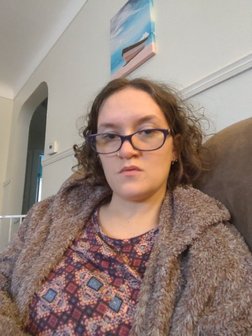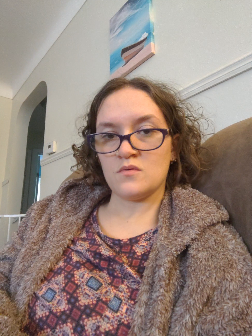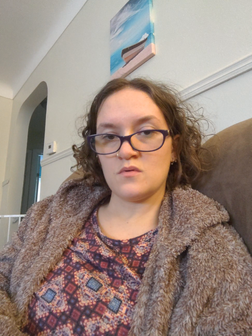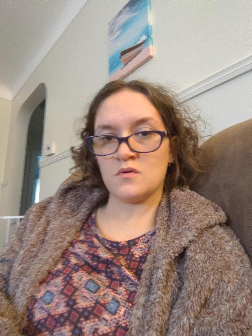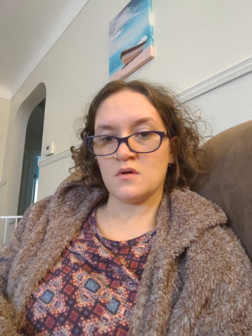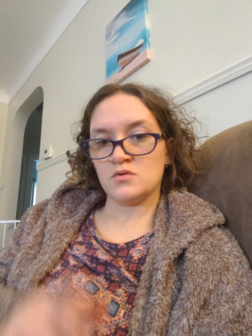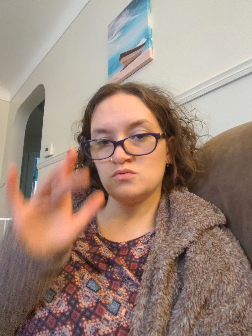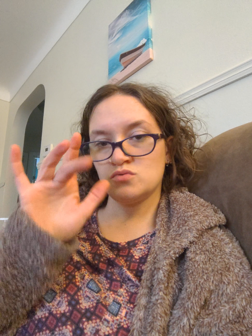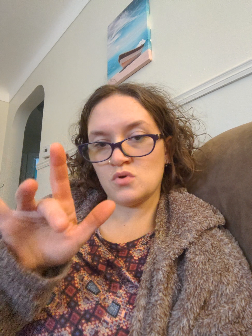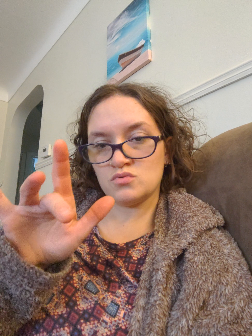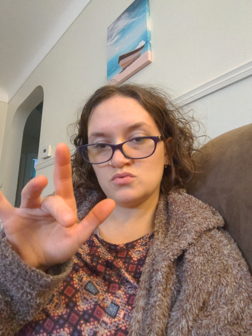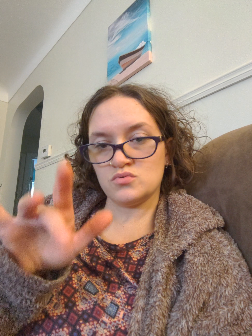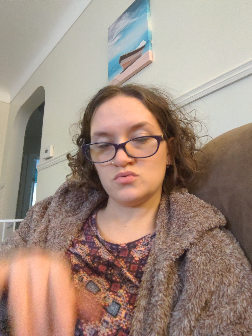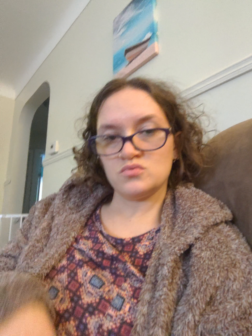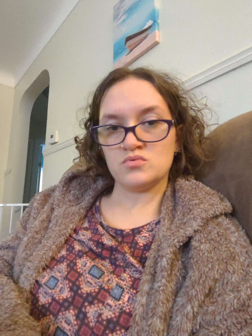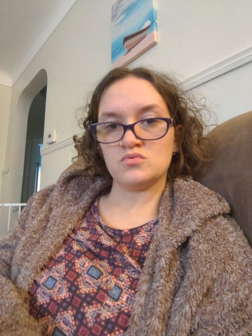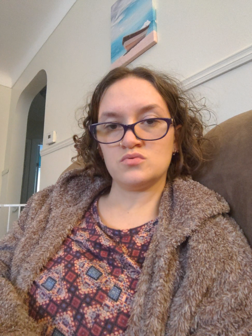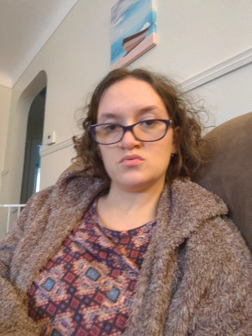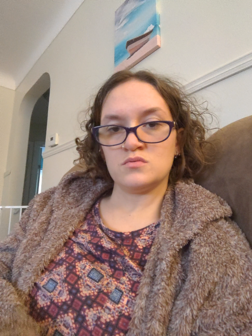touch